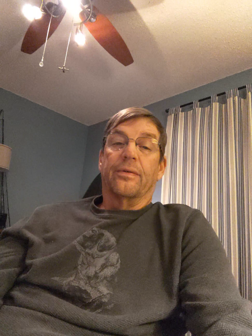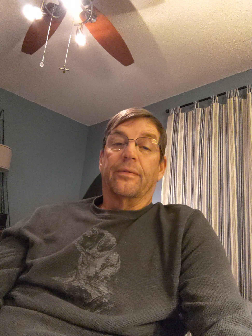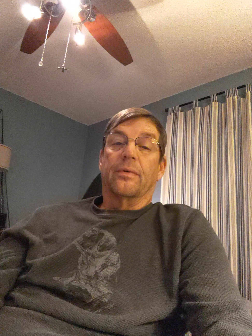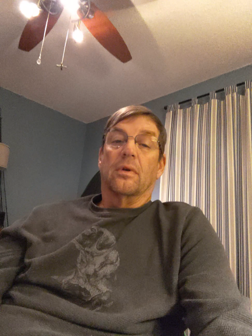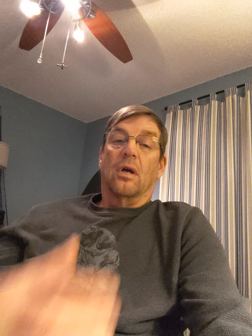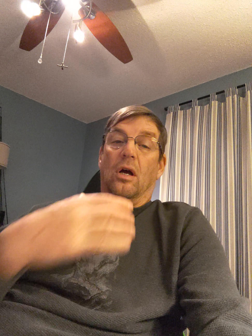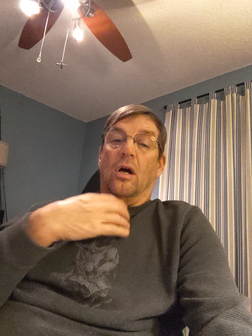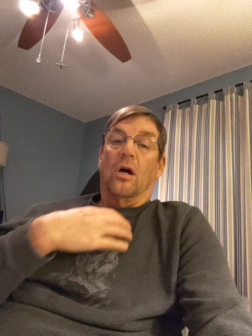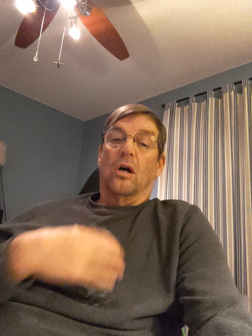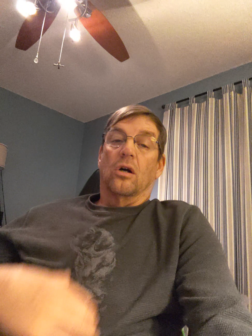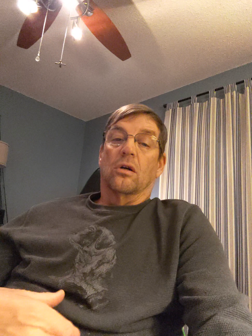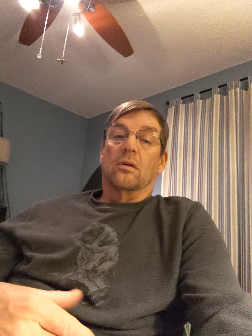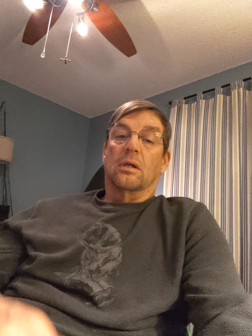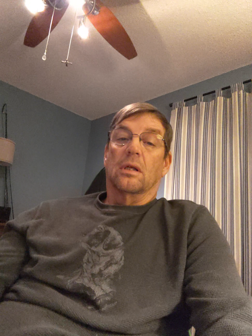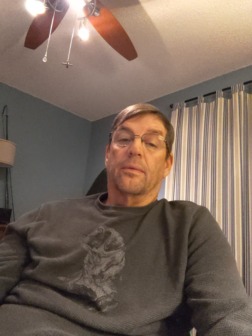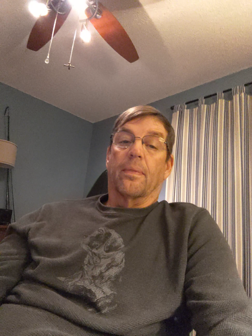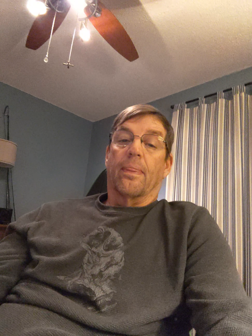hungry